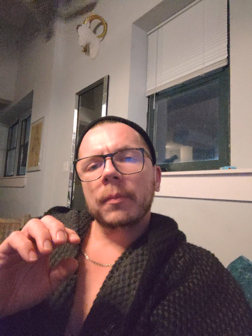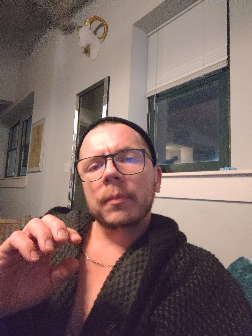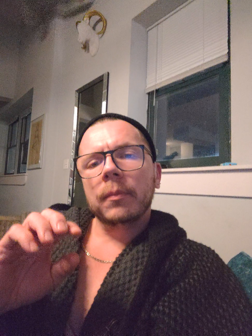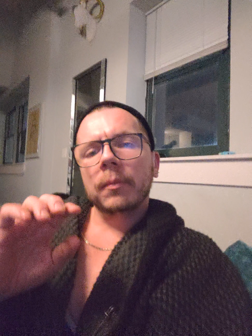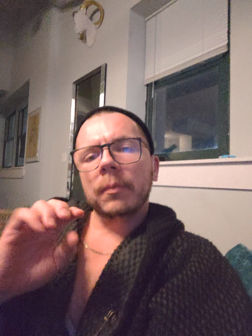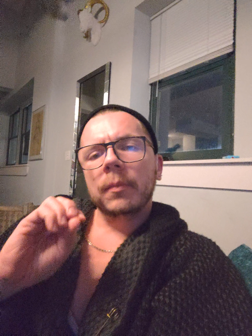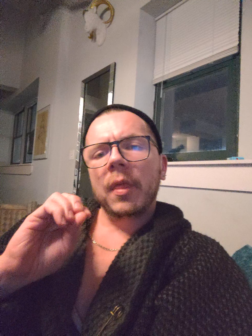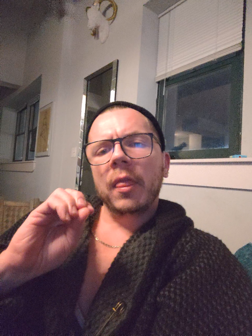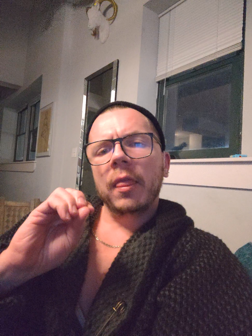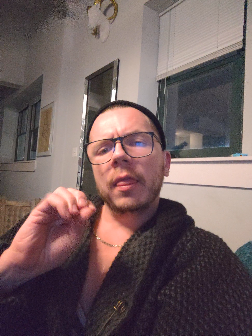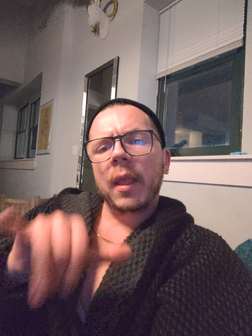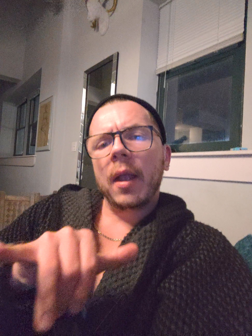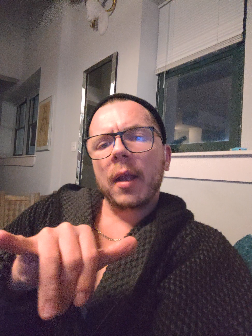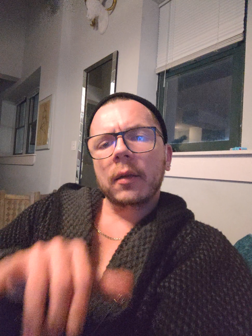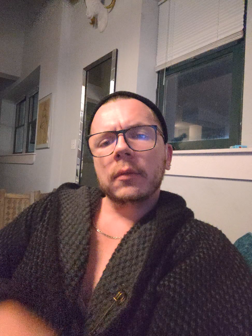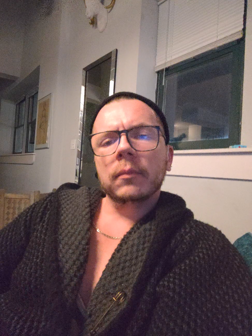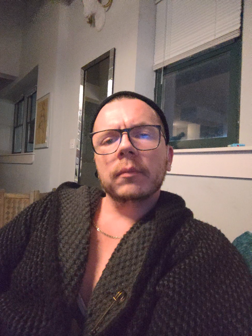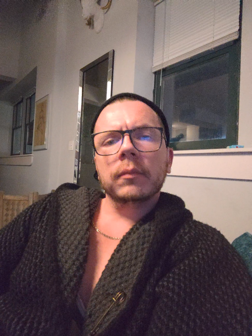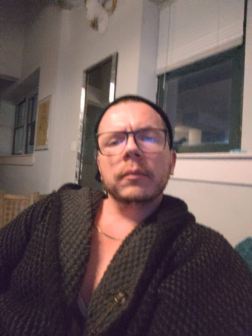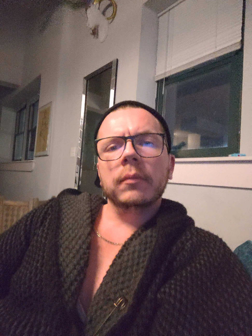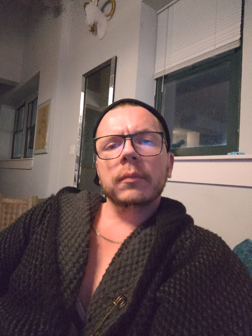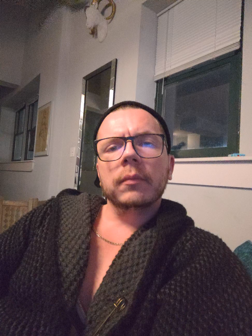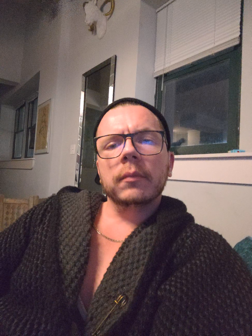that